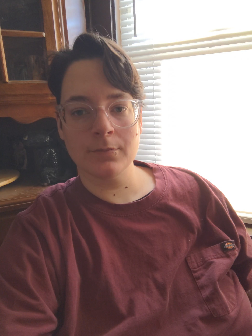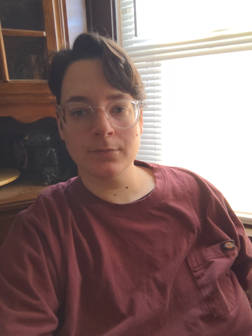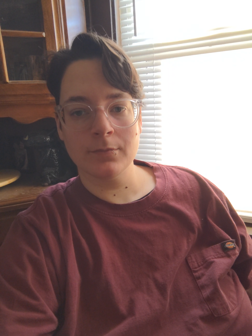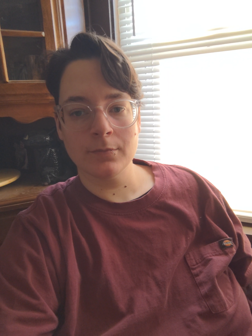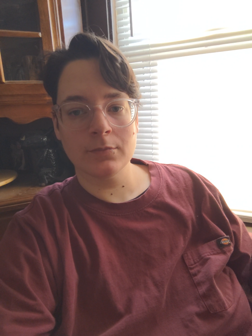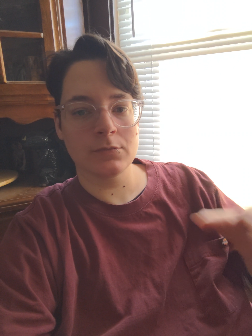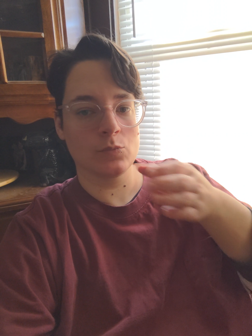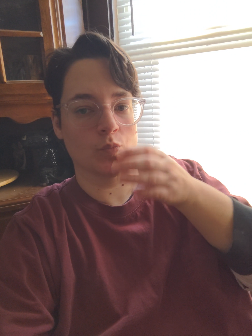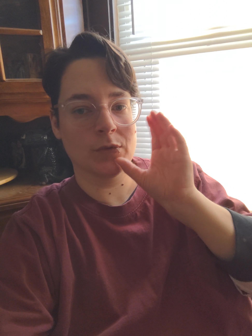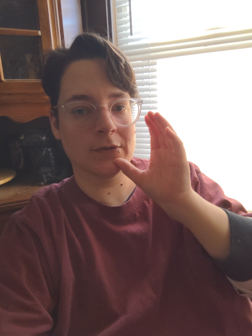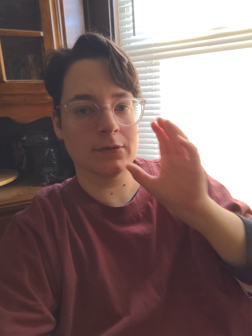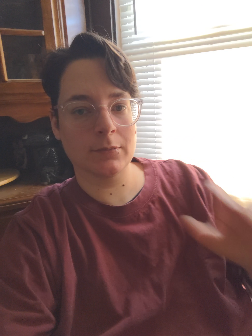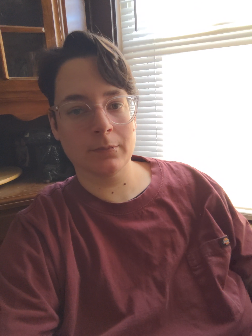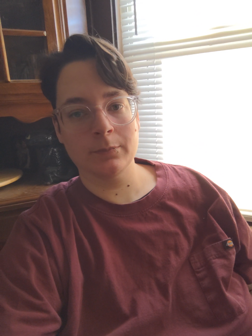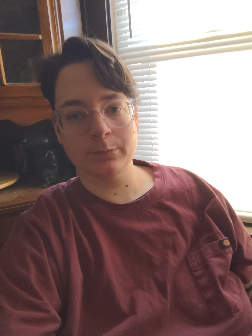drink